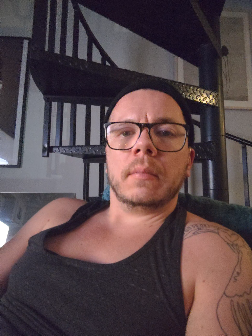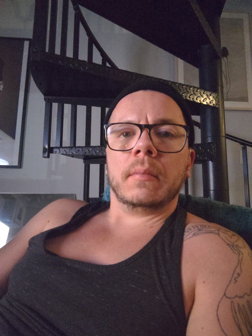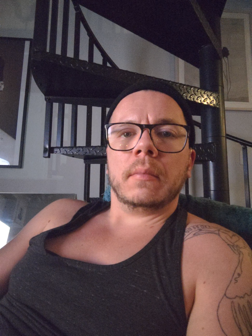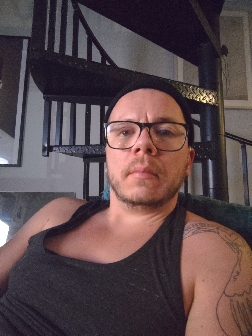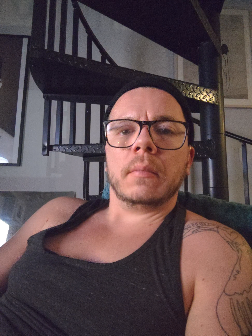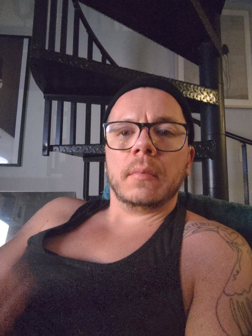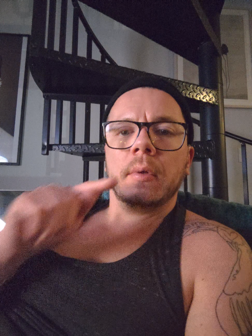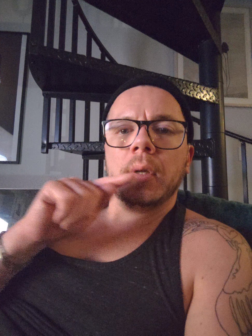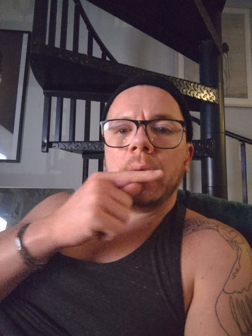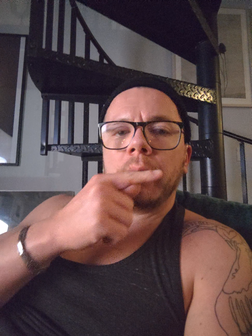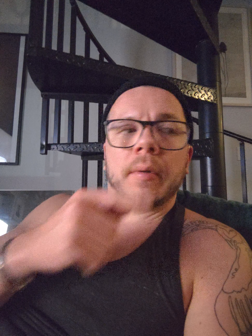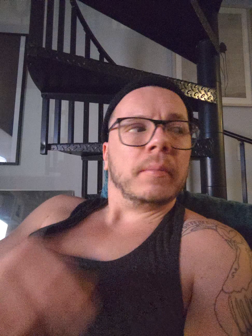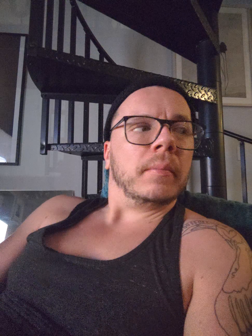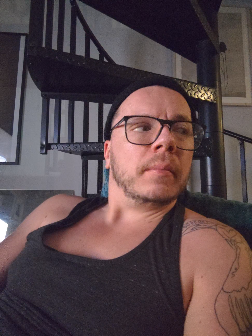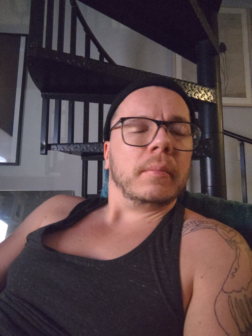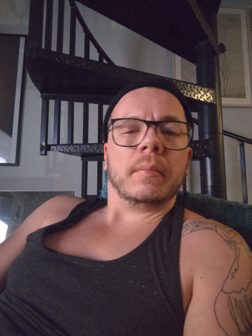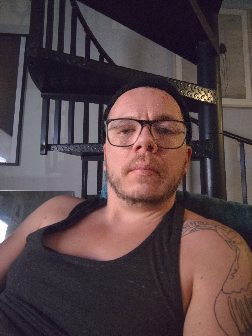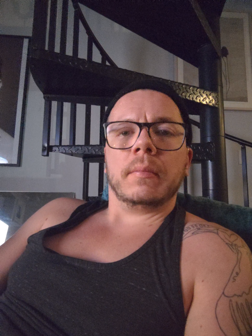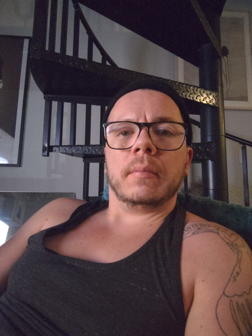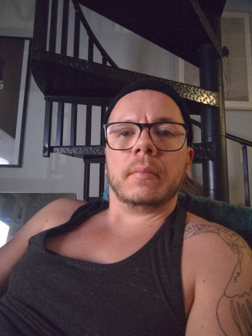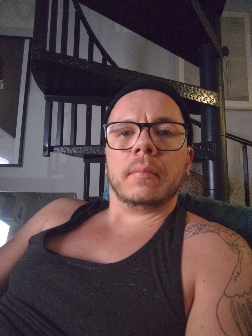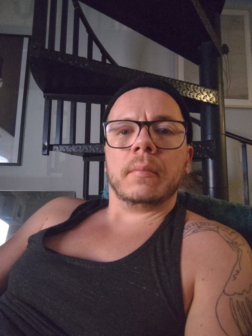carrot